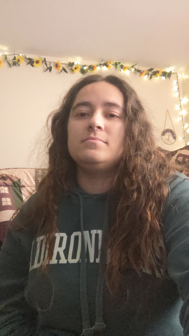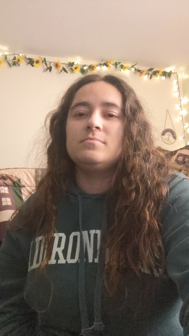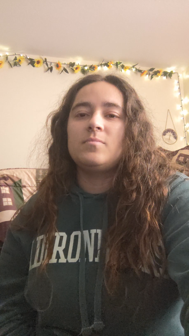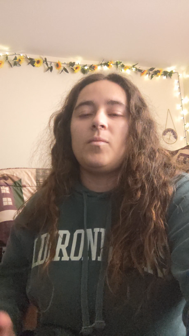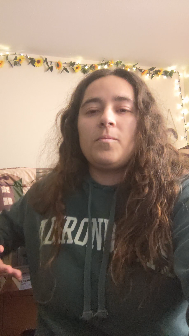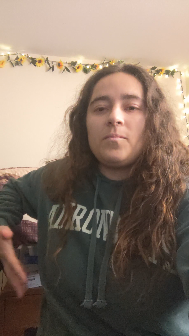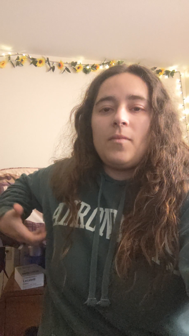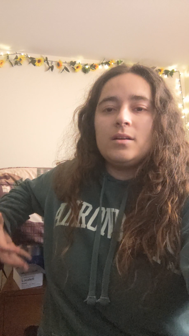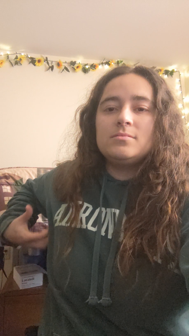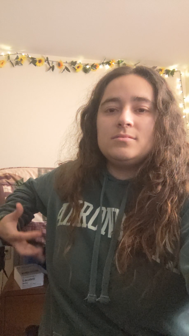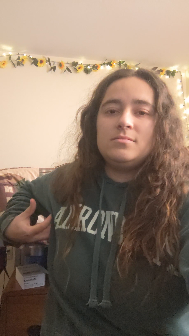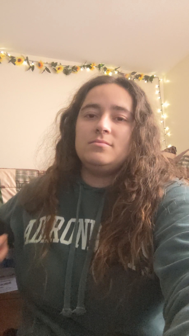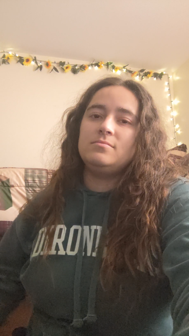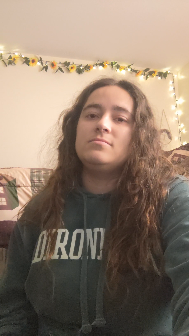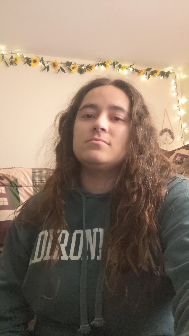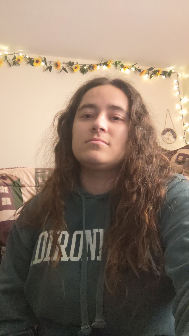monkey